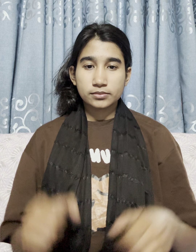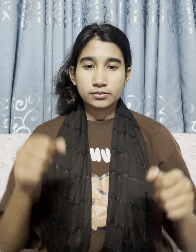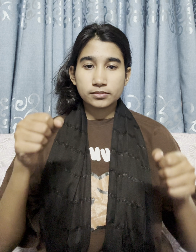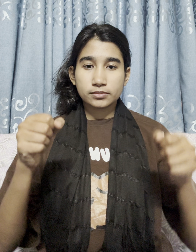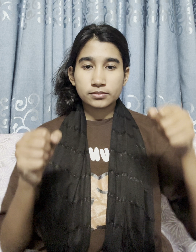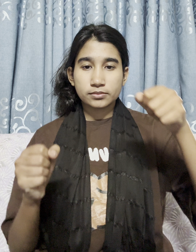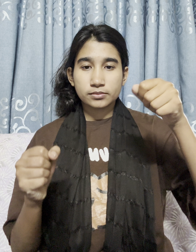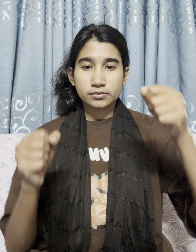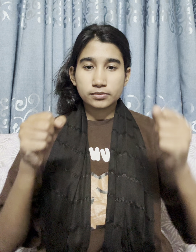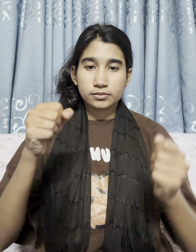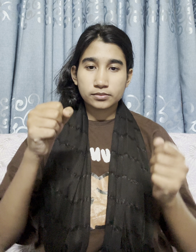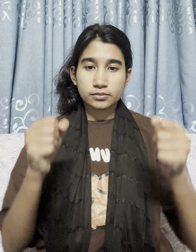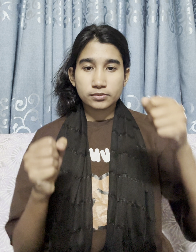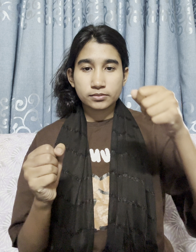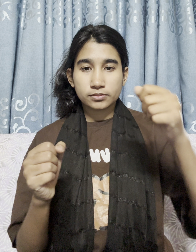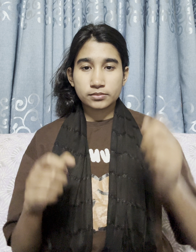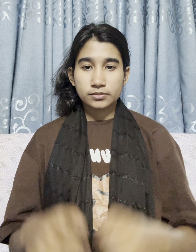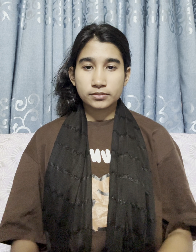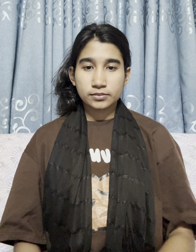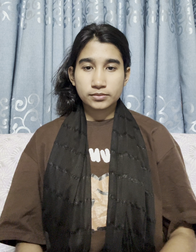গাড়ি